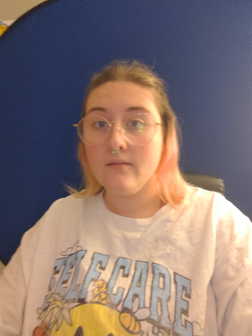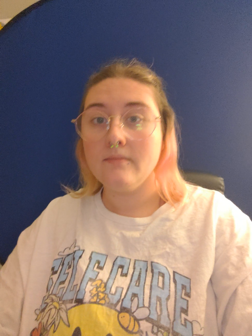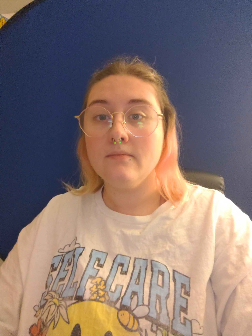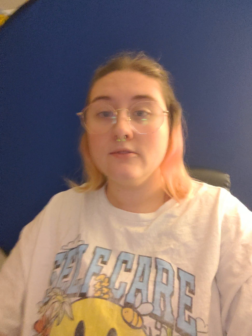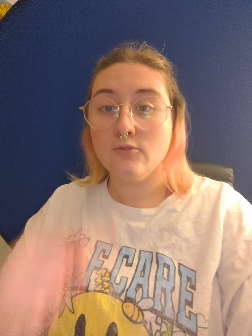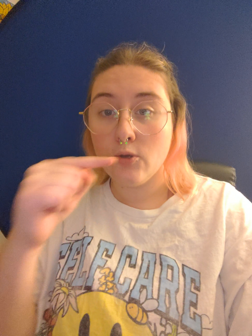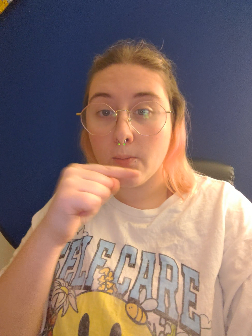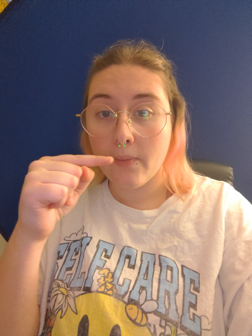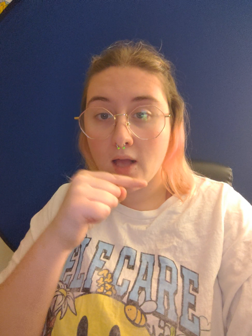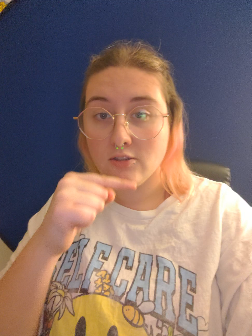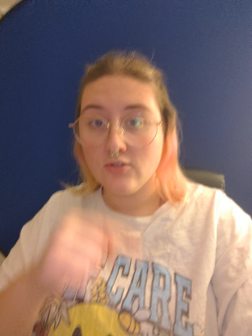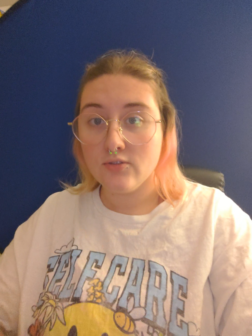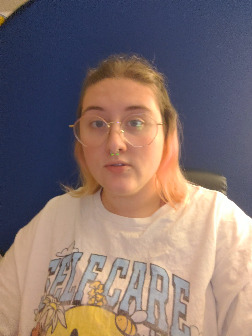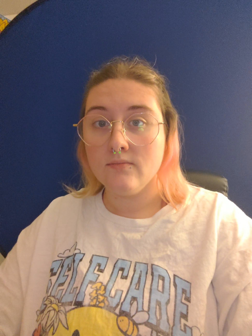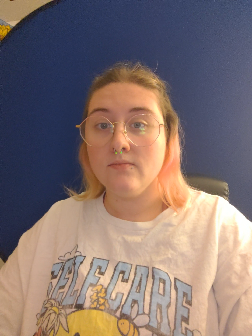toothbrush